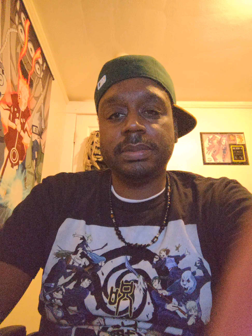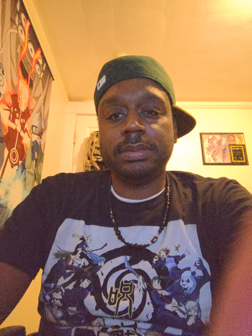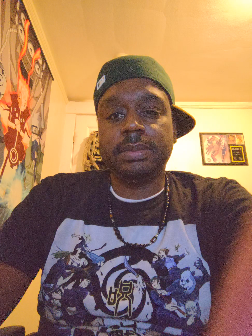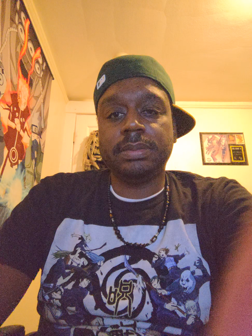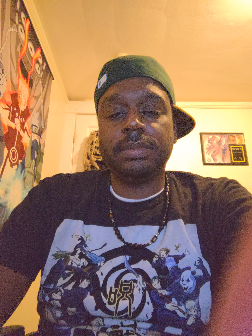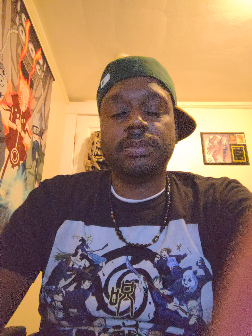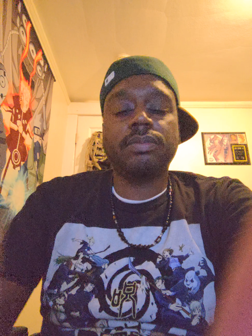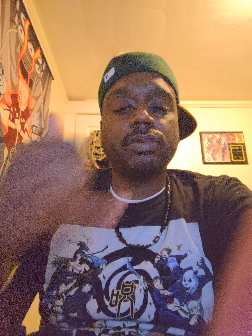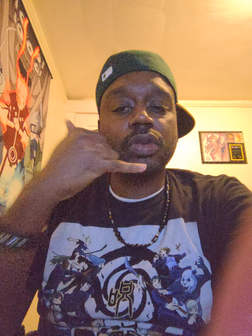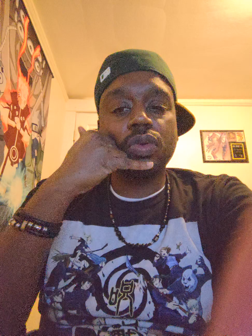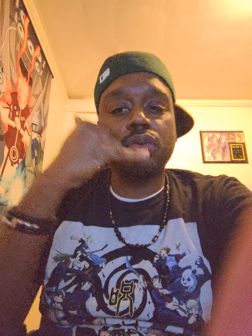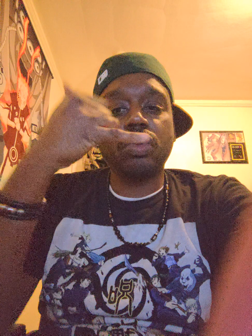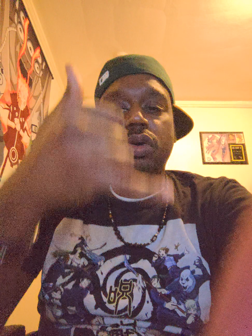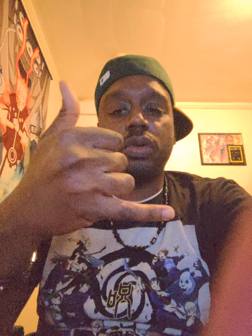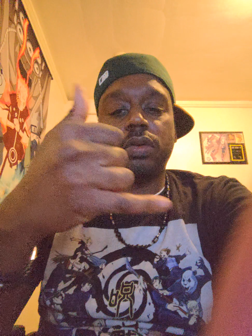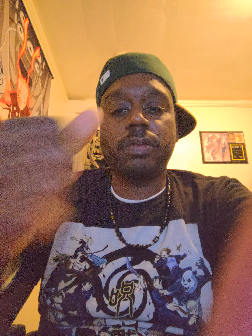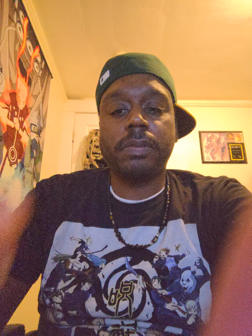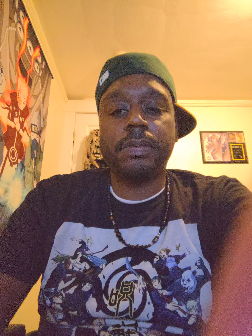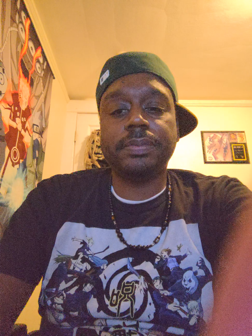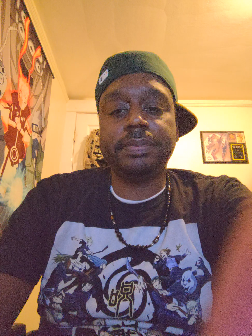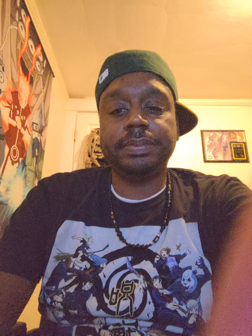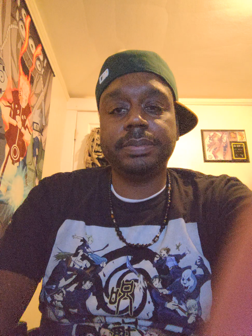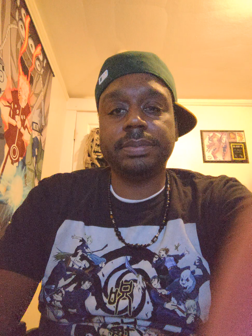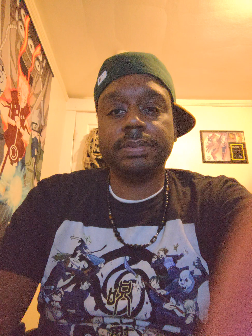call on the phone